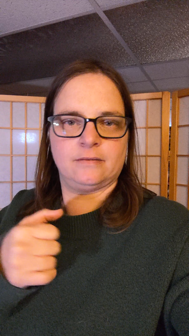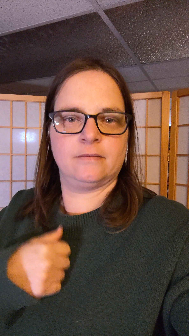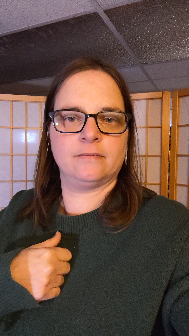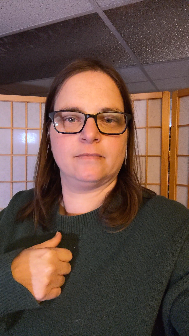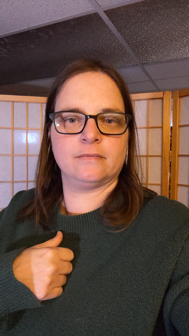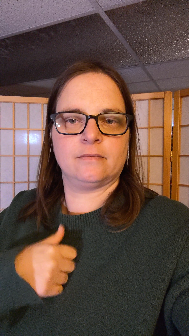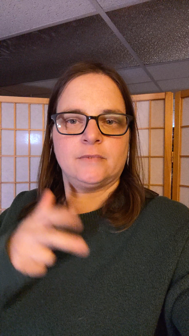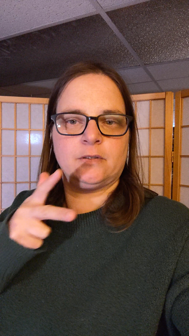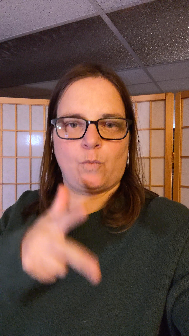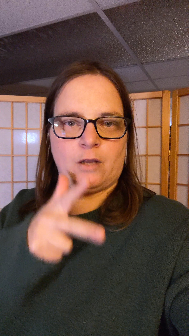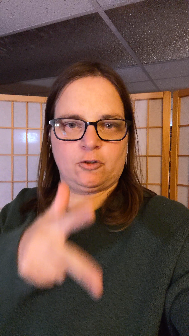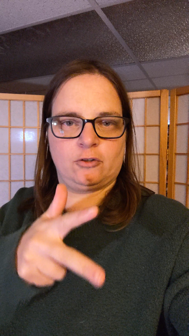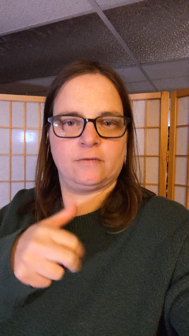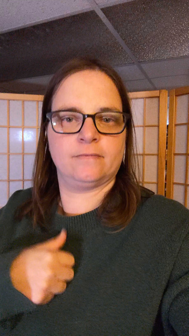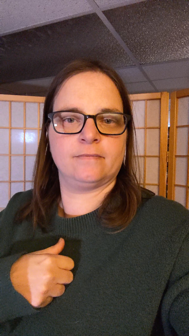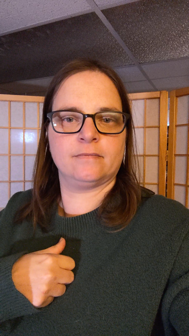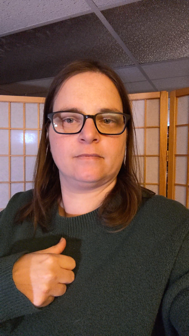garage